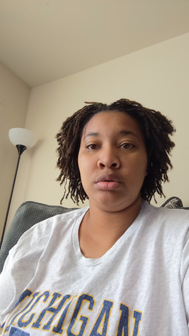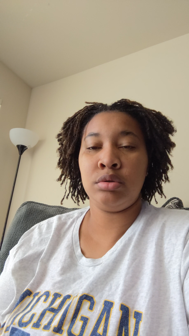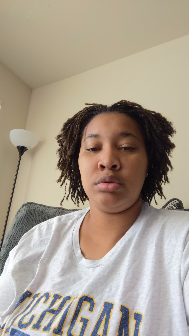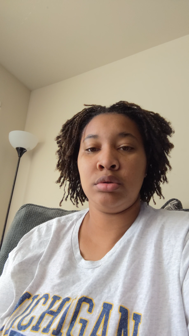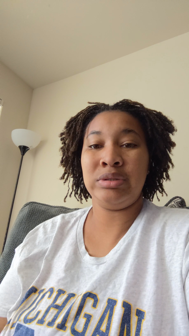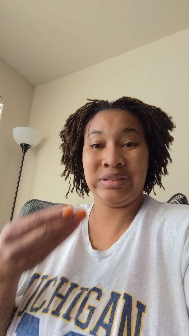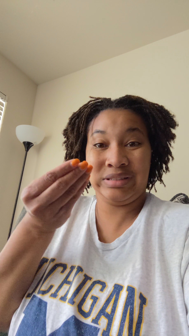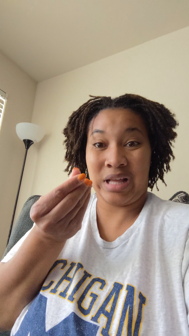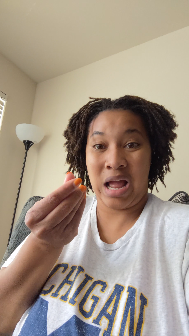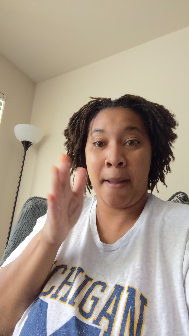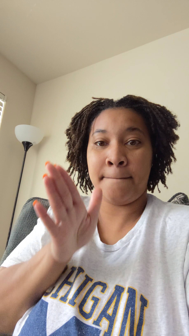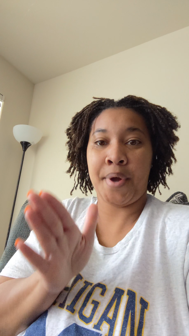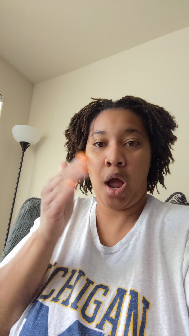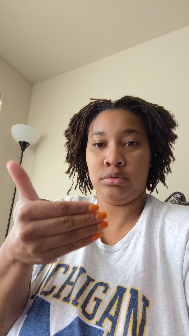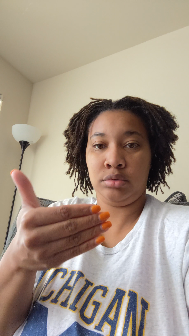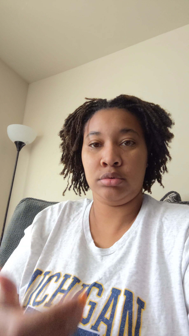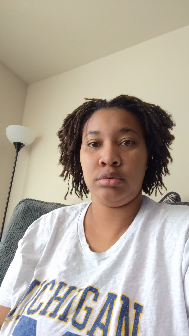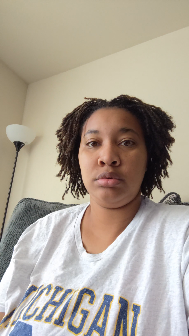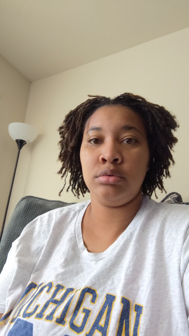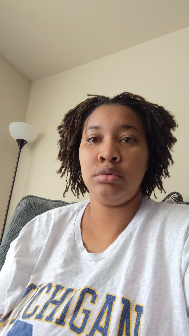sandbox